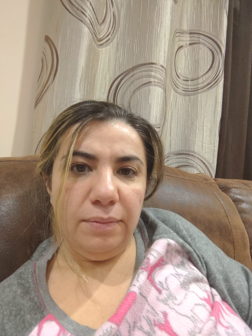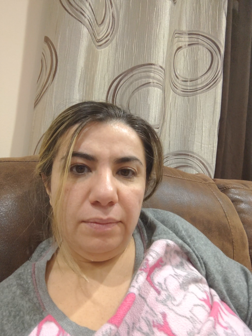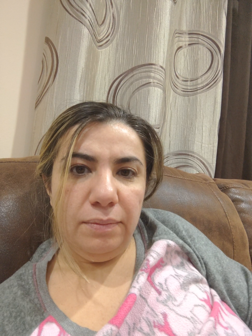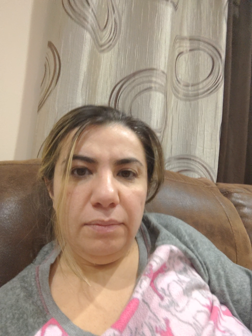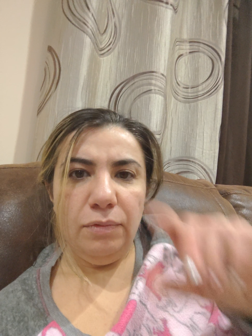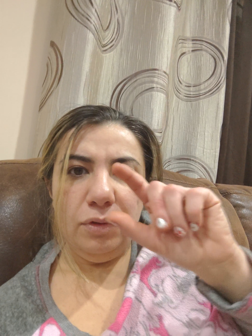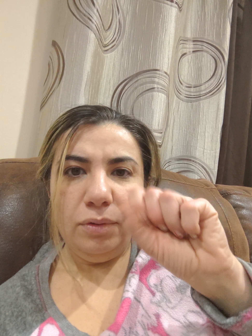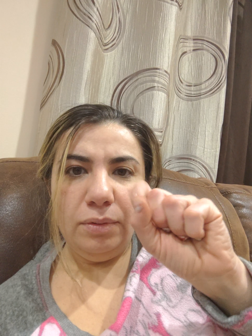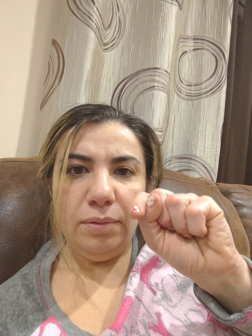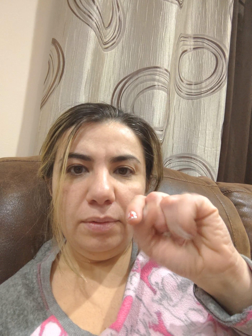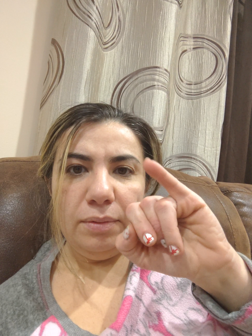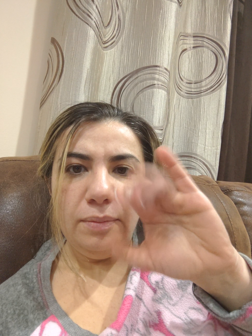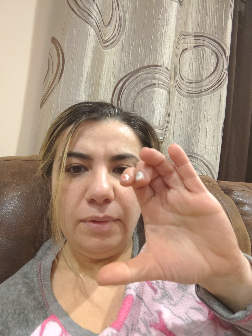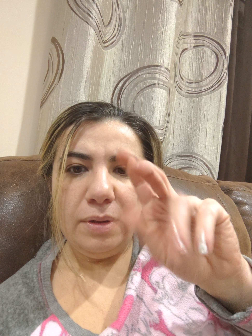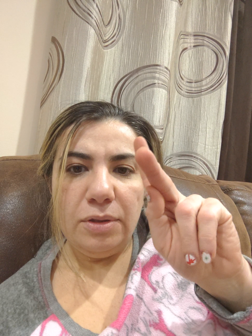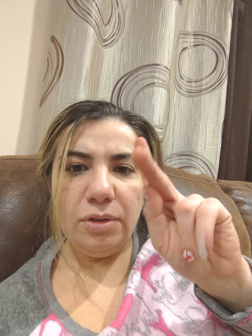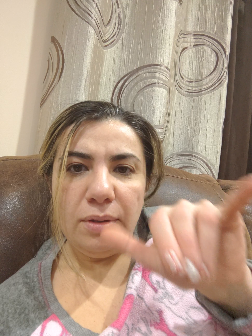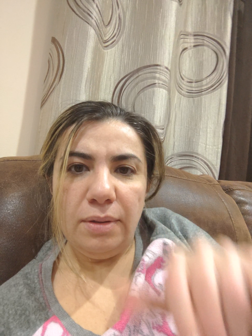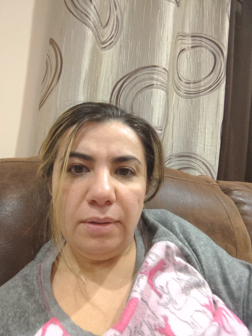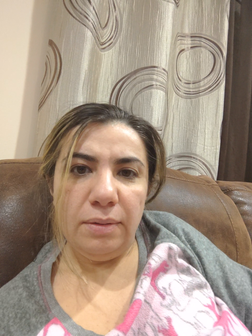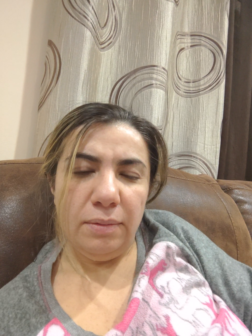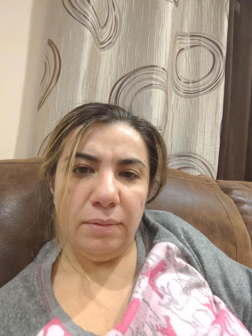sticky